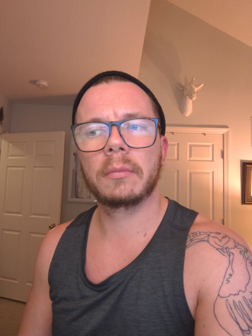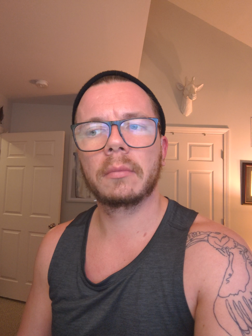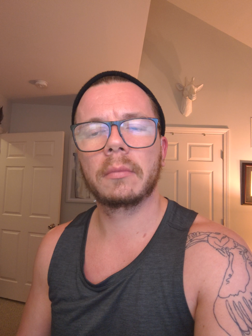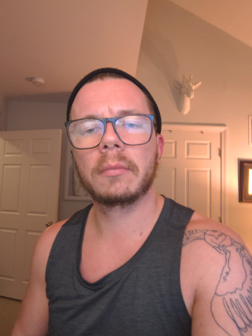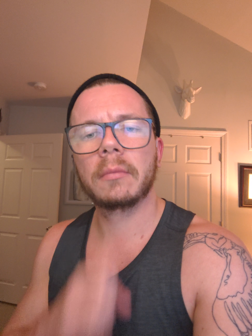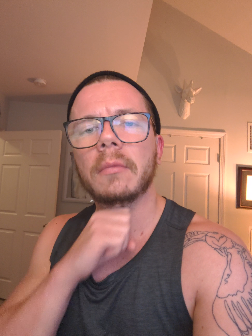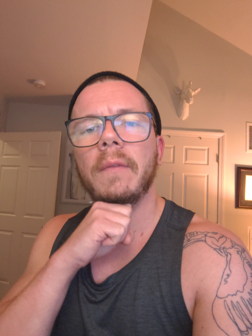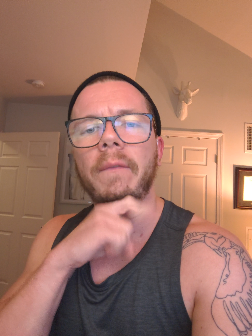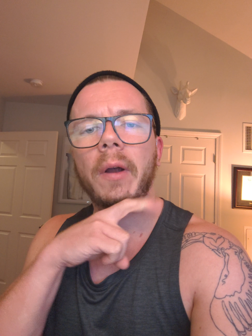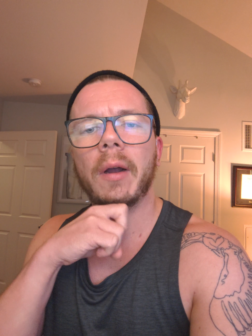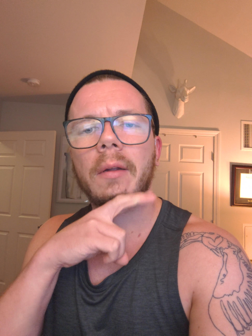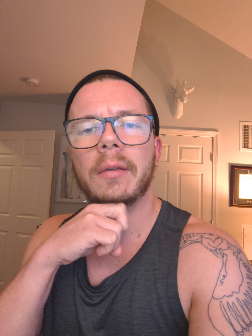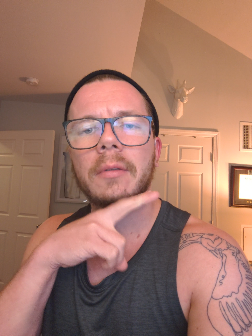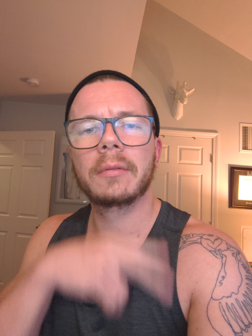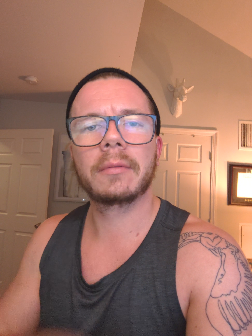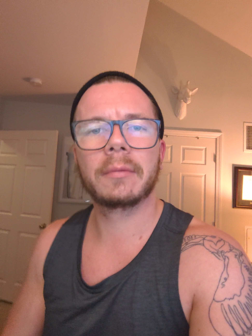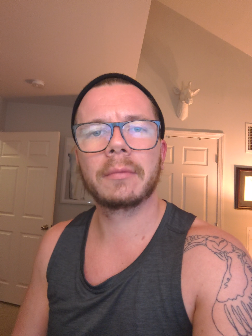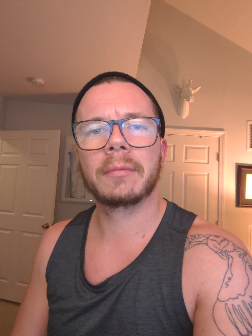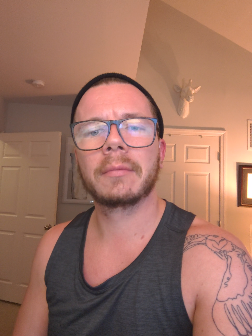frog